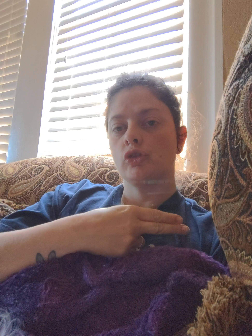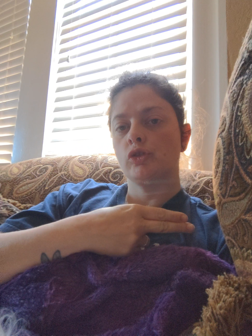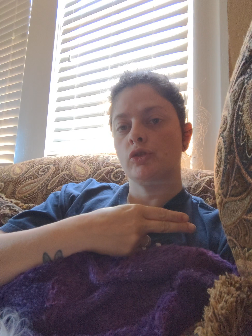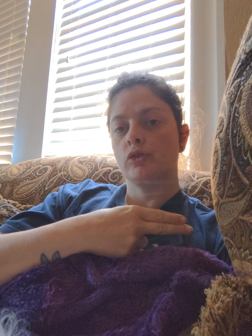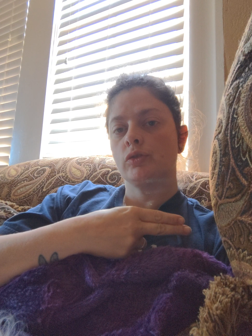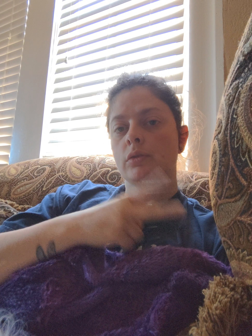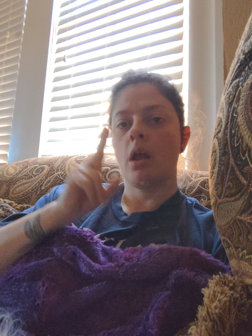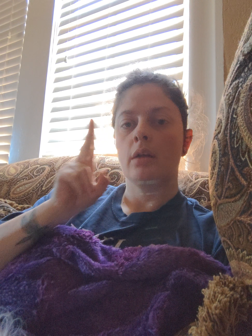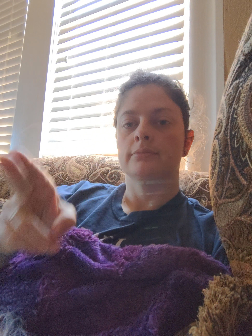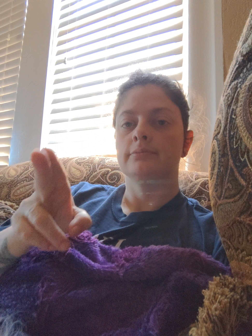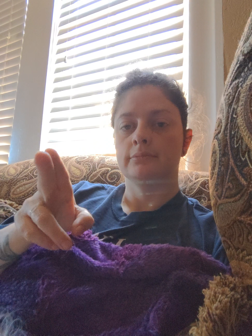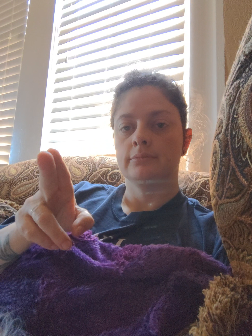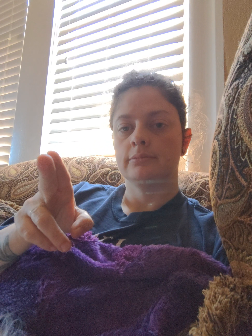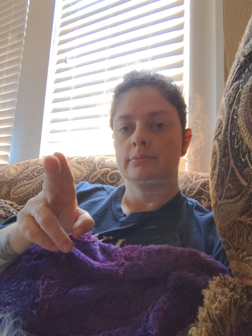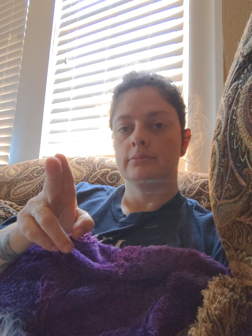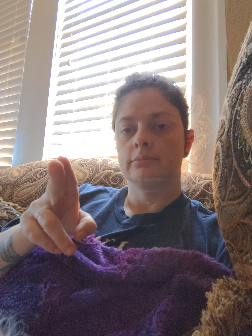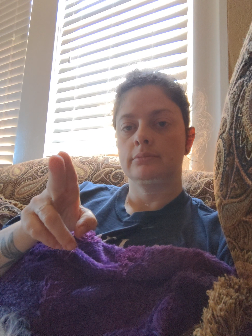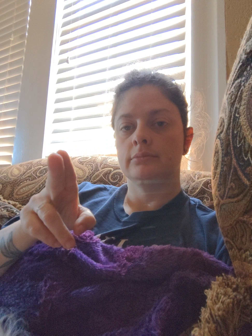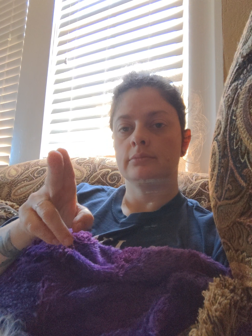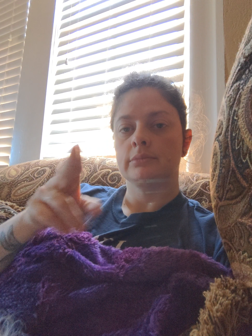cut